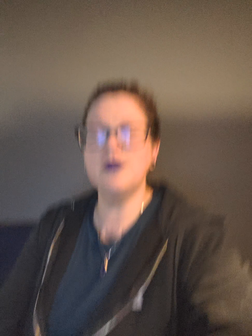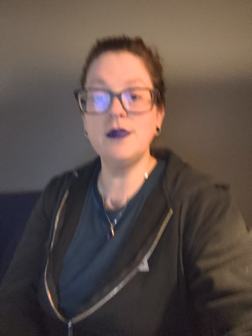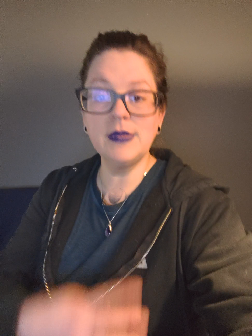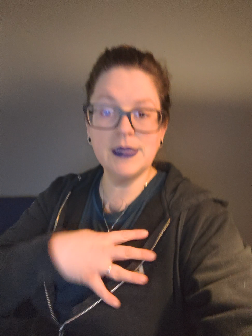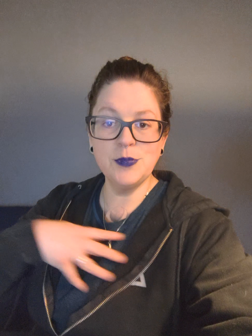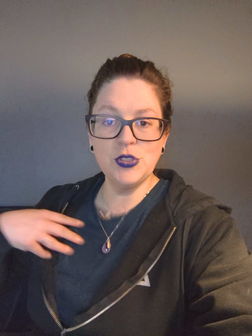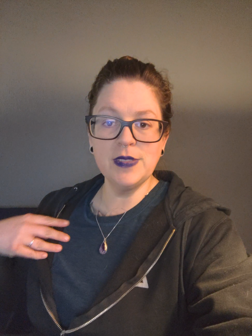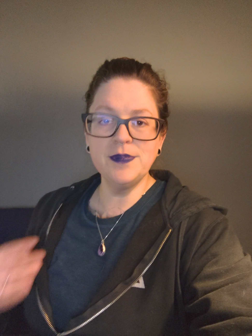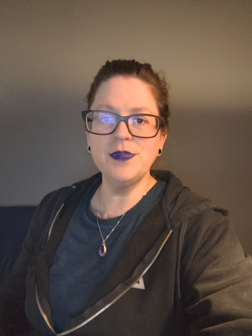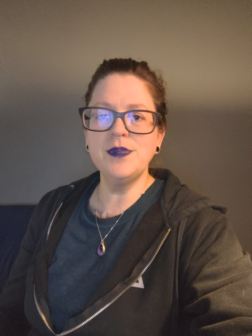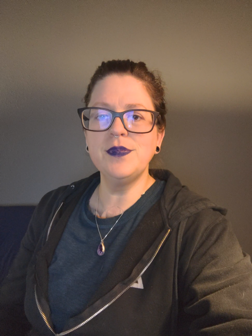zebra